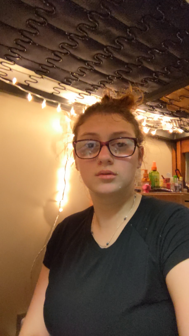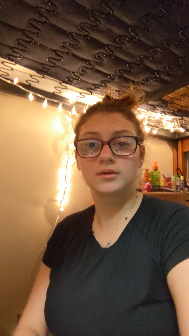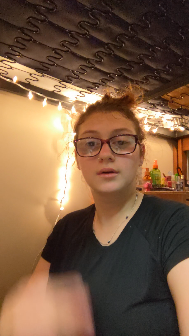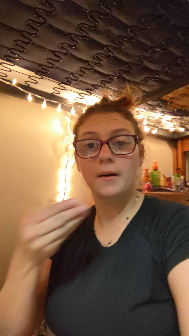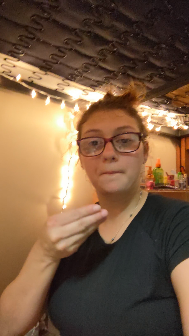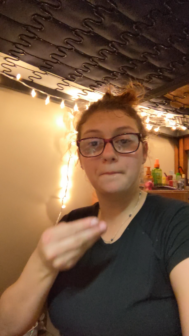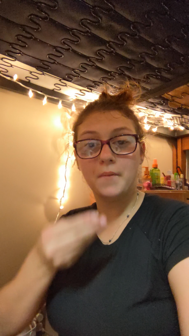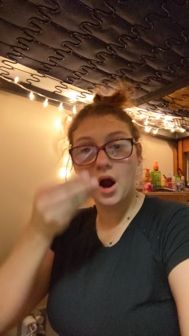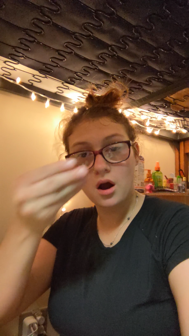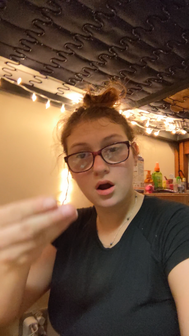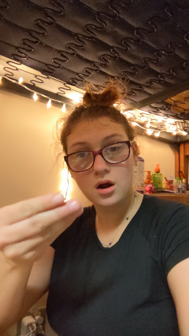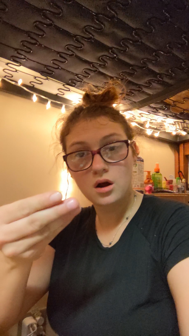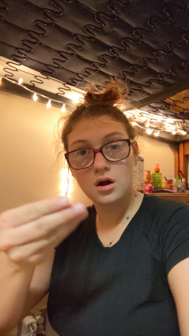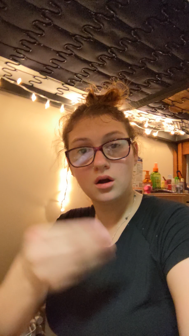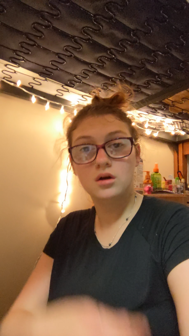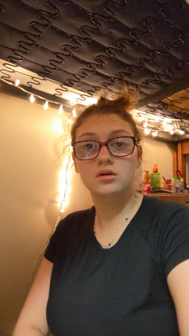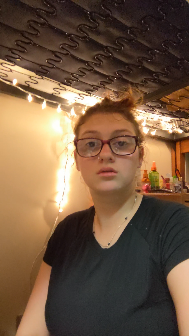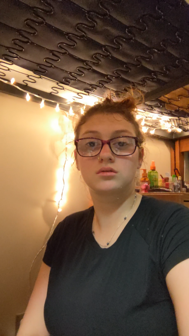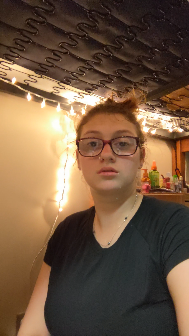buy